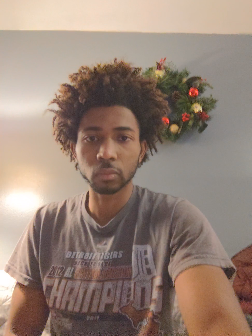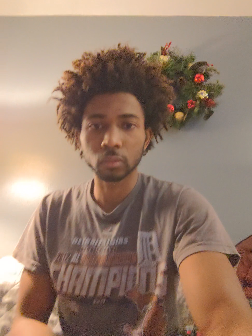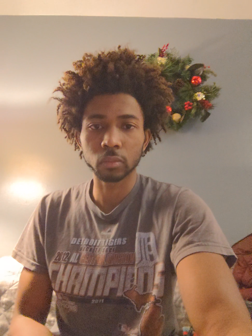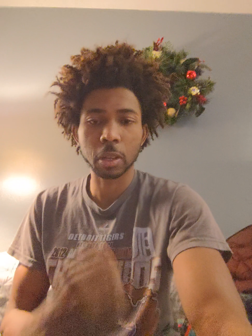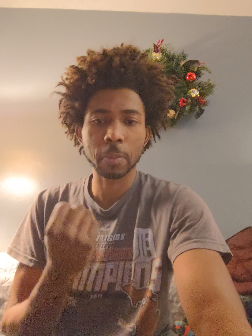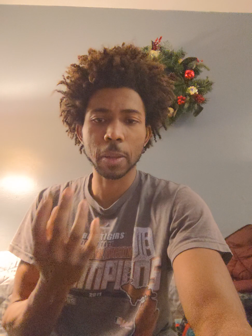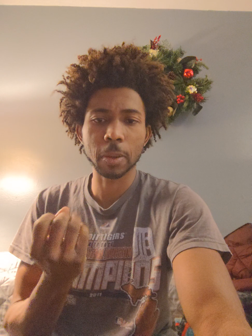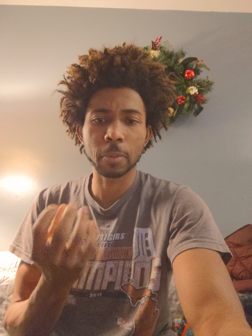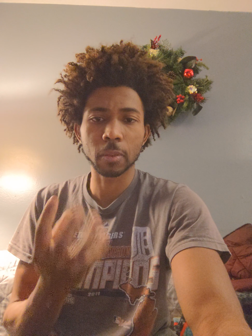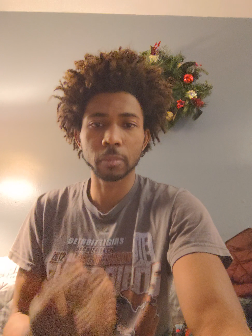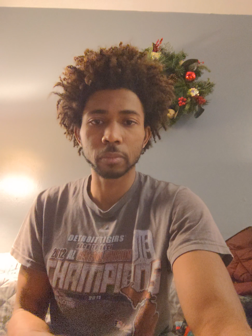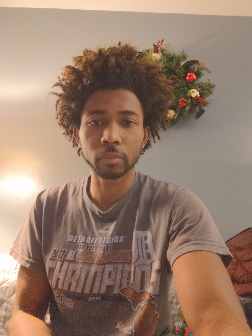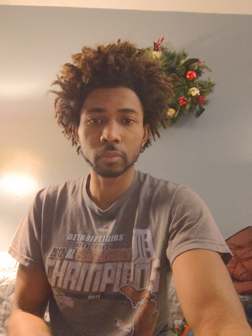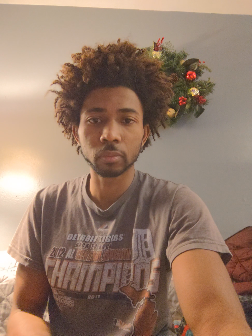many